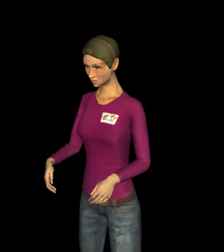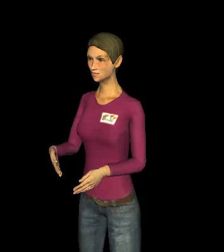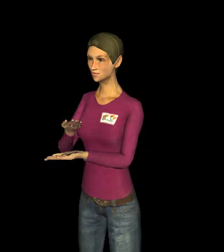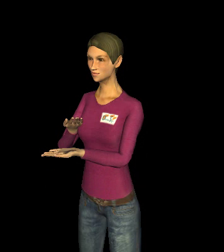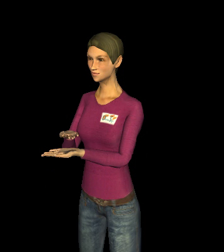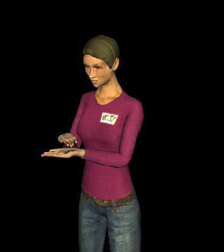يثبت